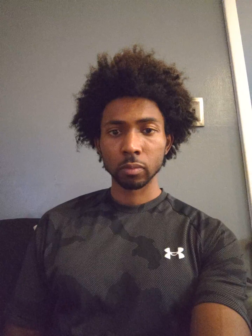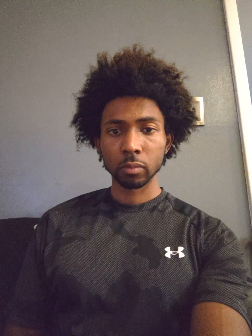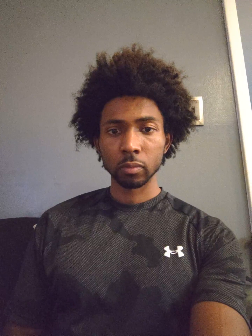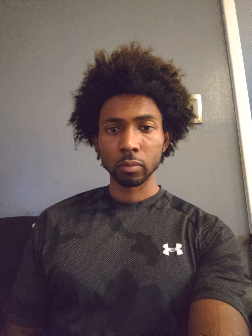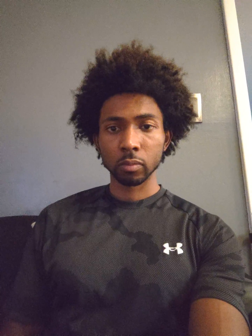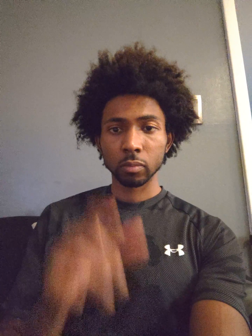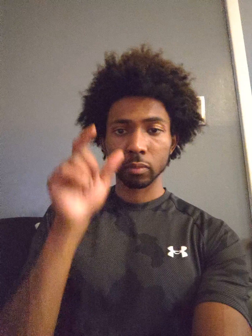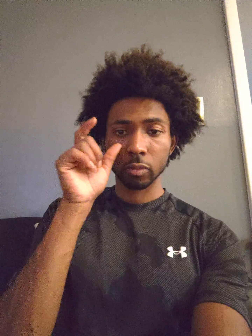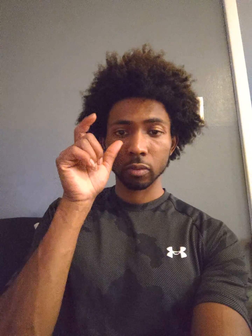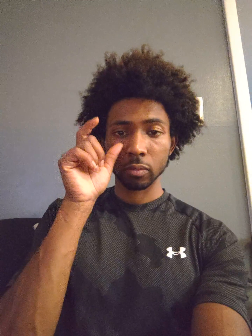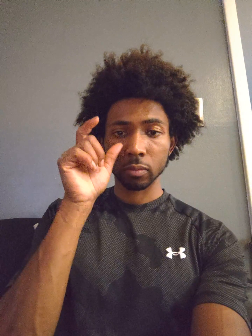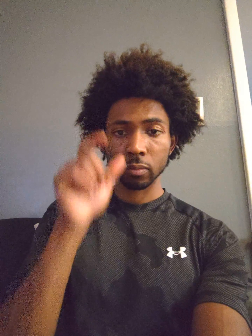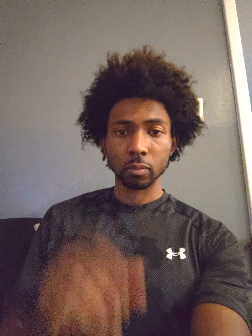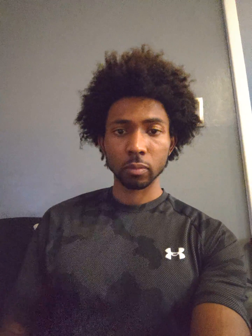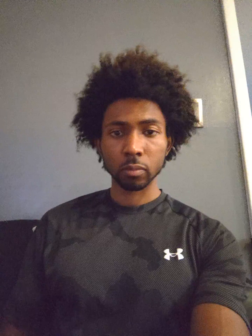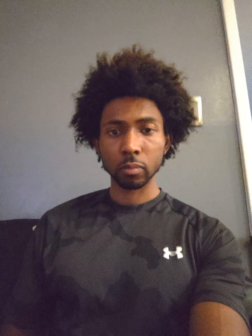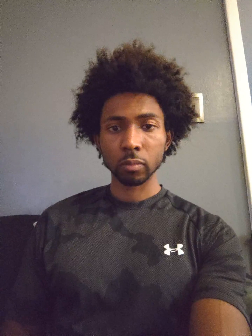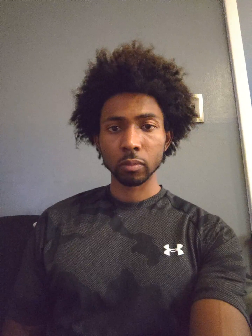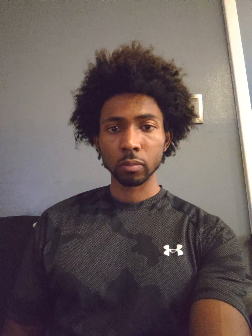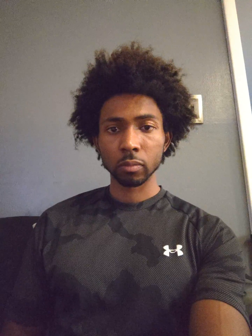glasses